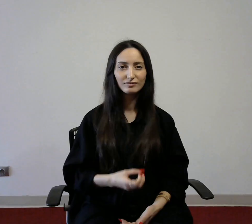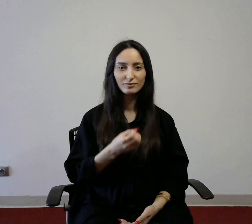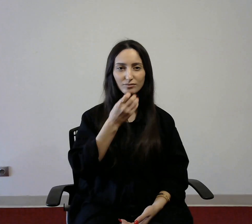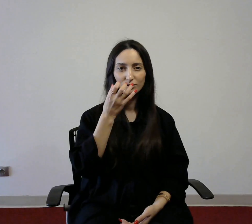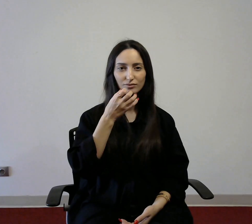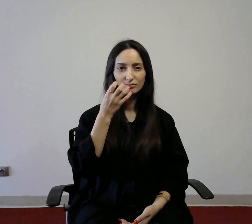bakı